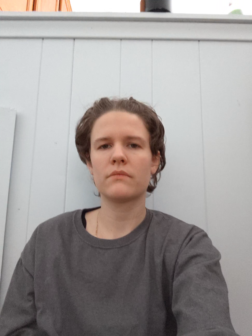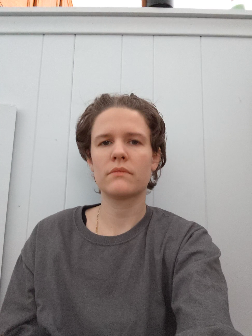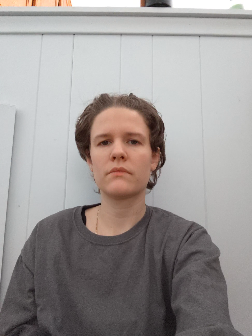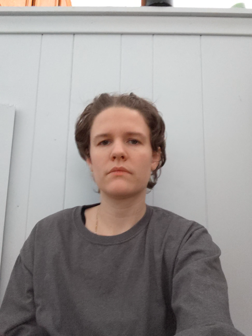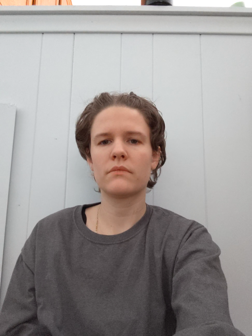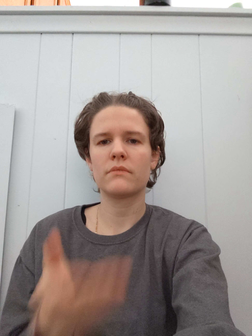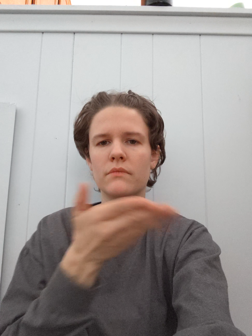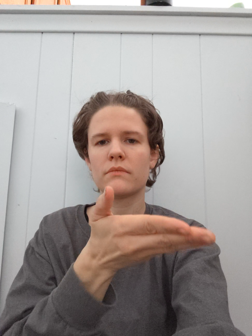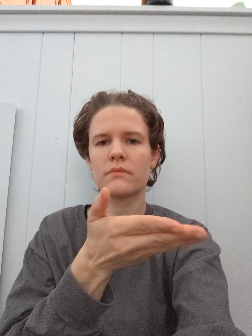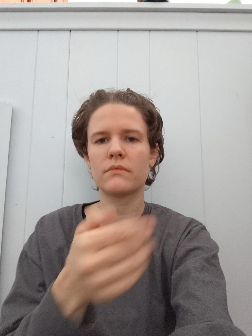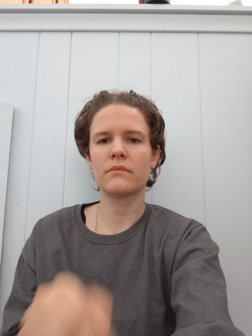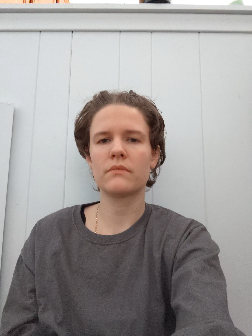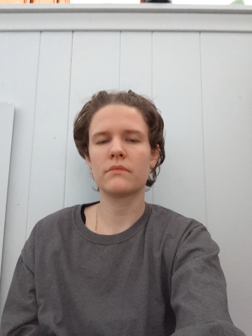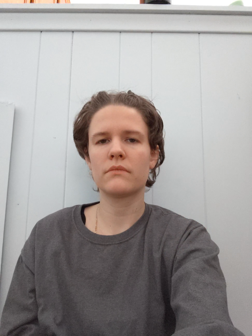there